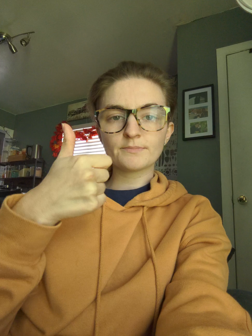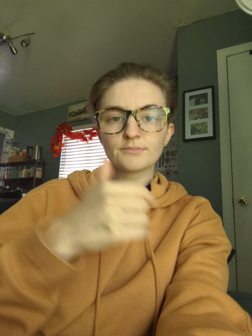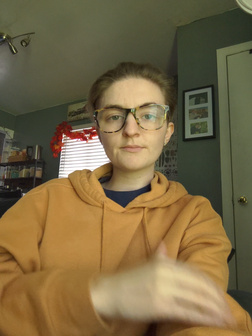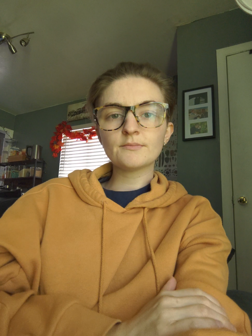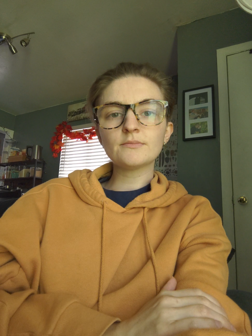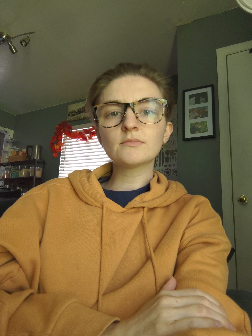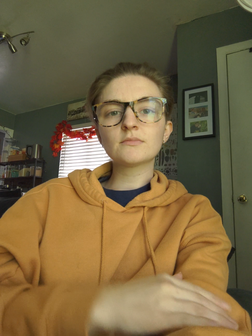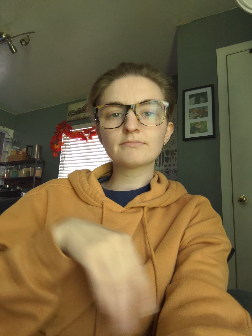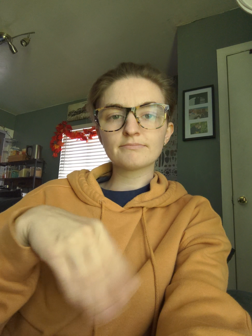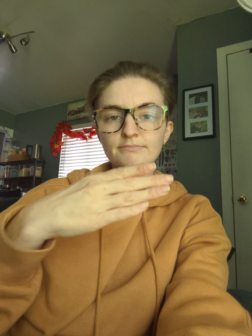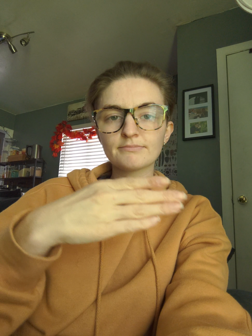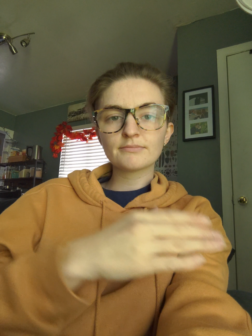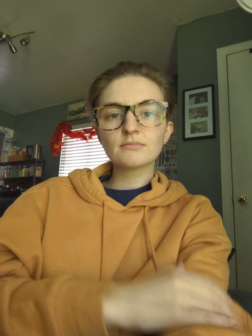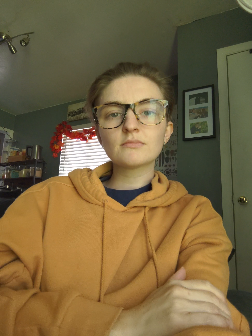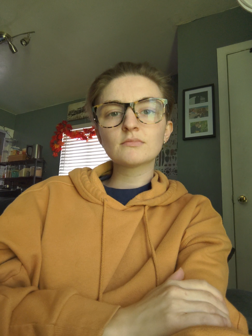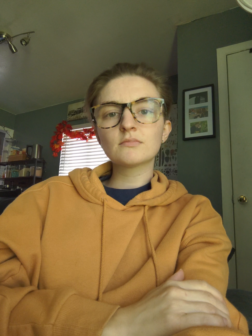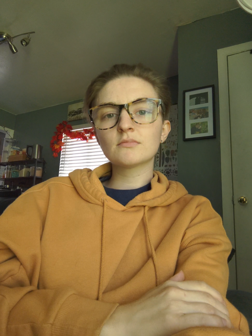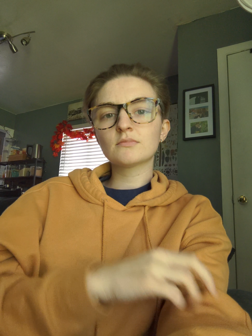kick